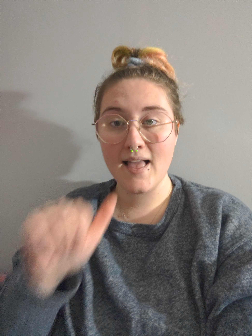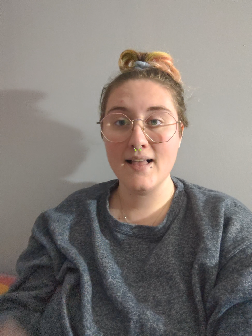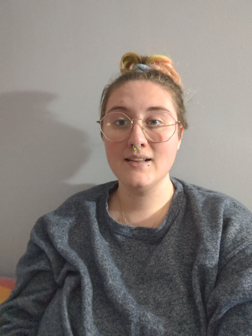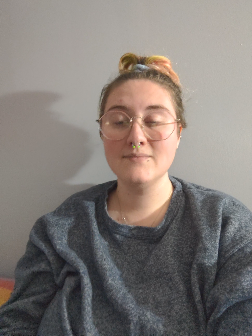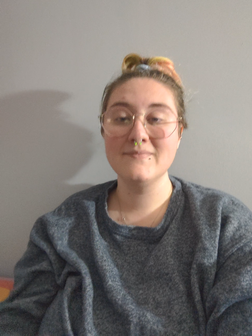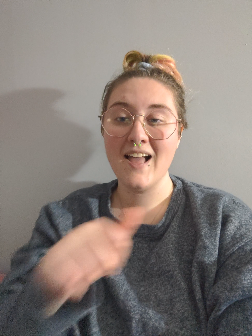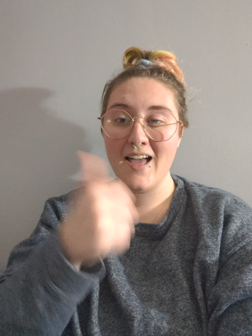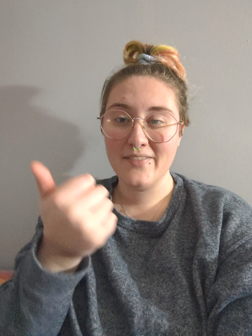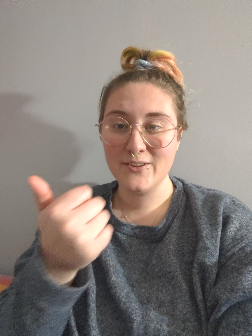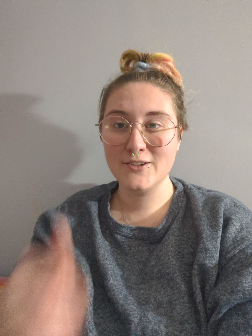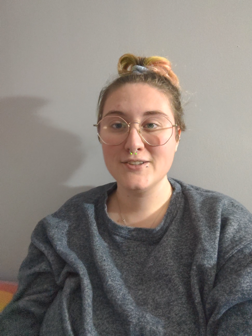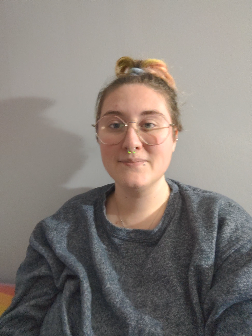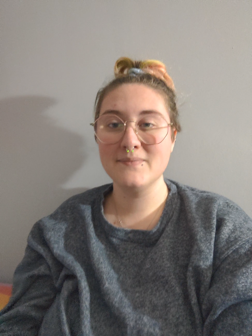another